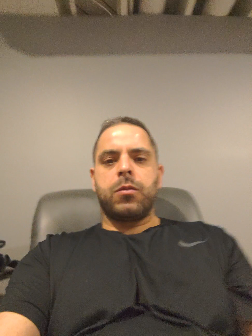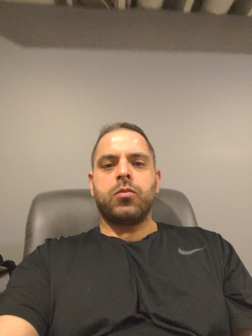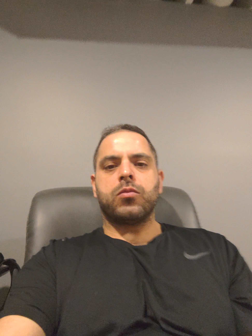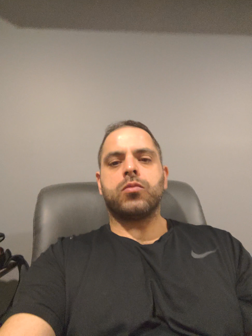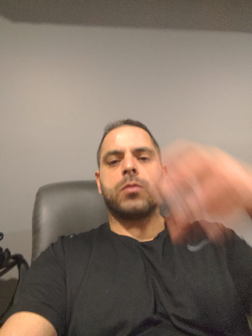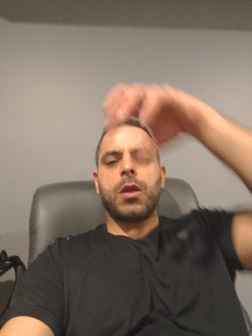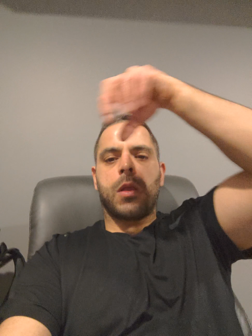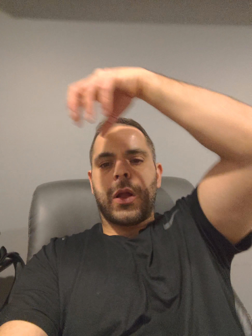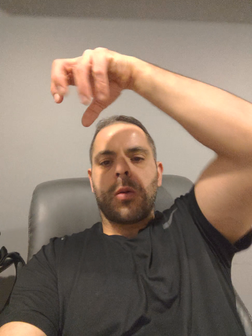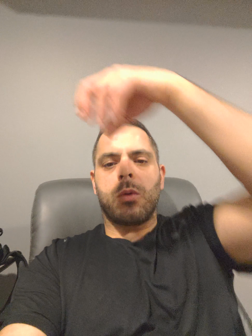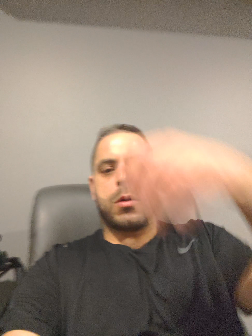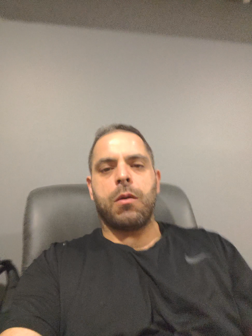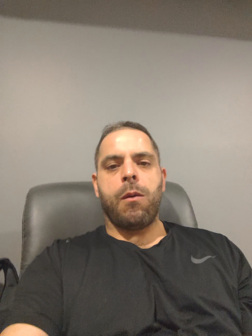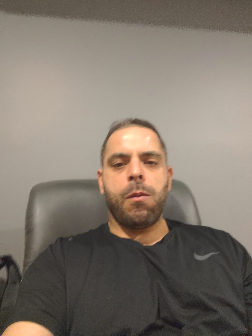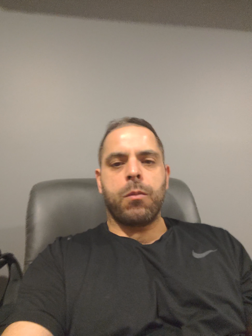cloud